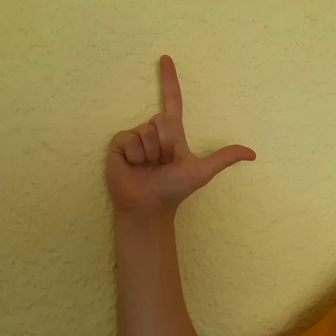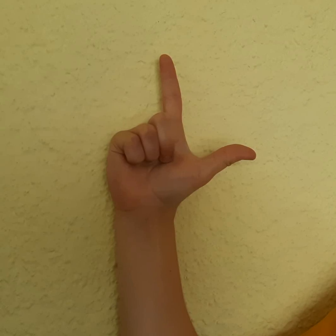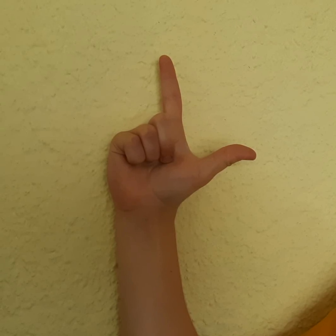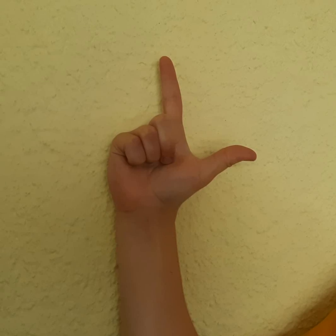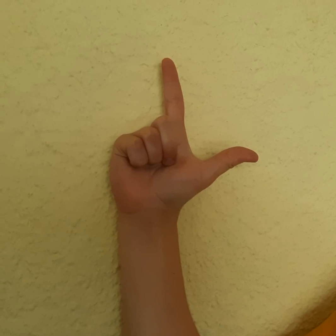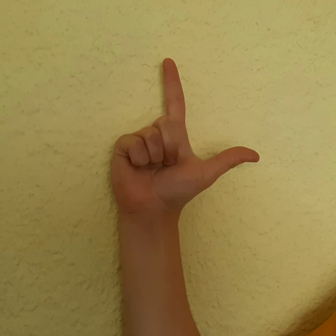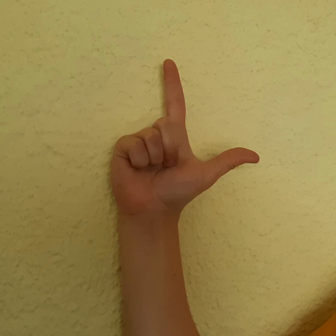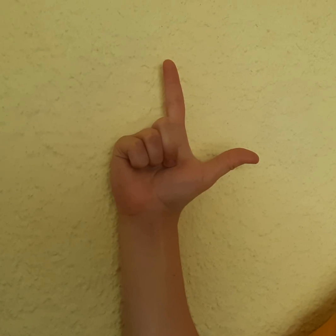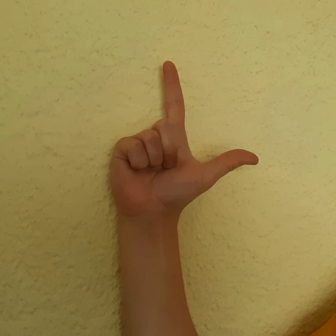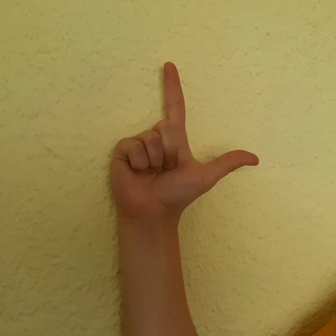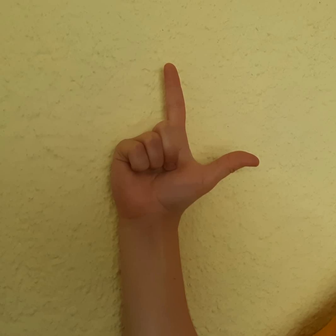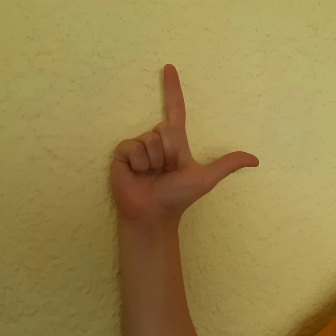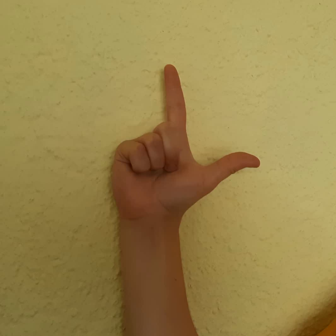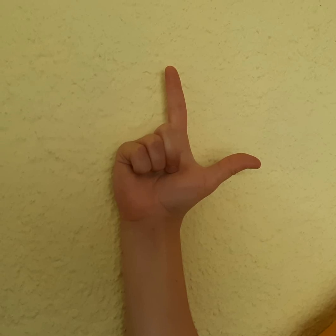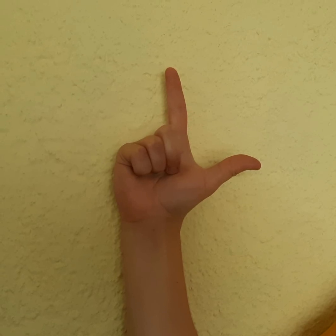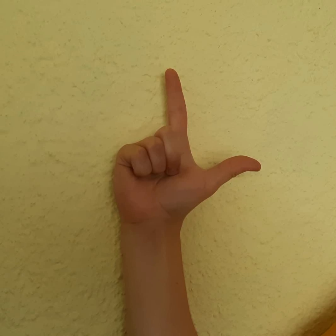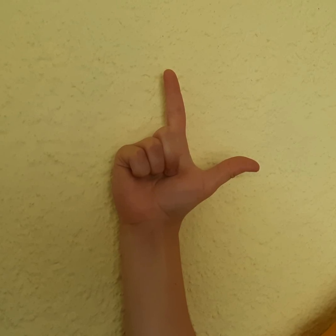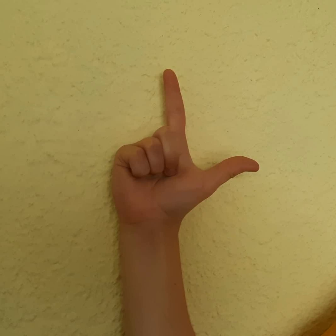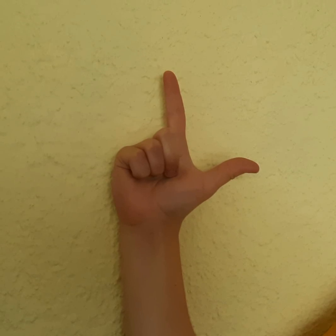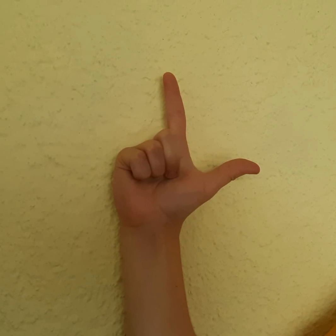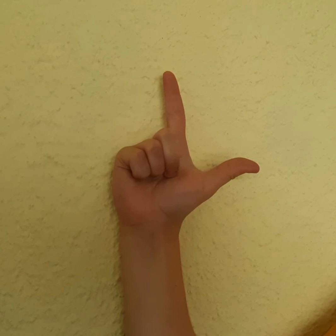Ь